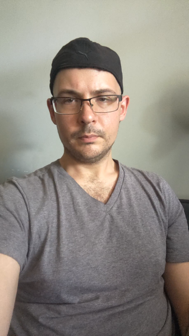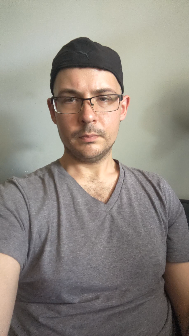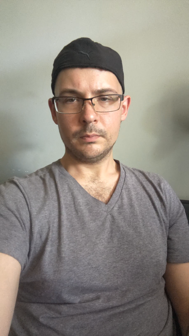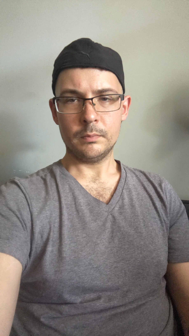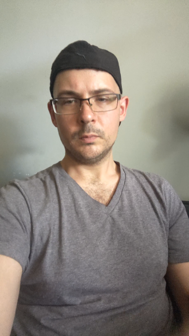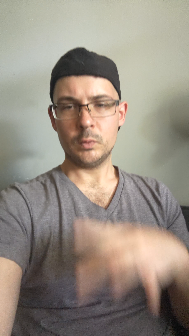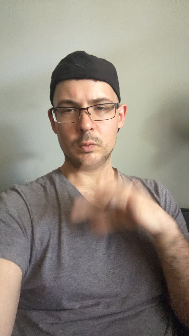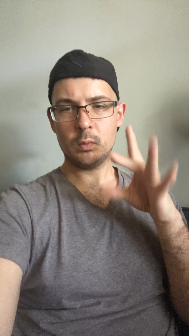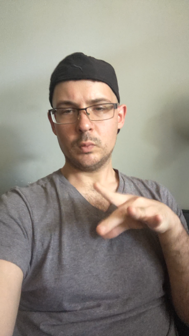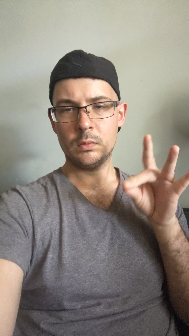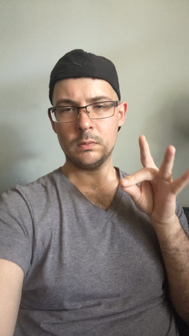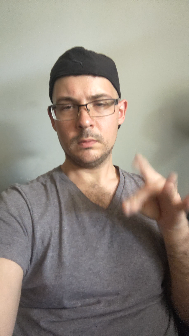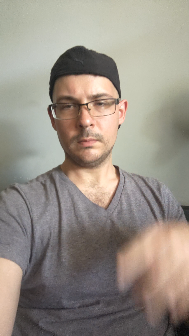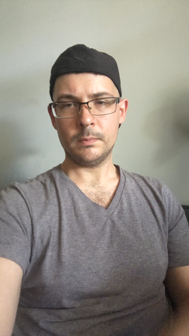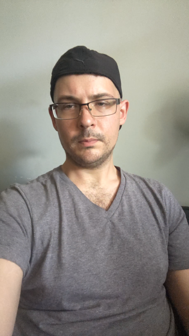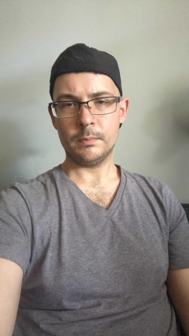choose